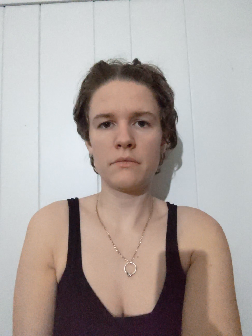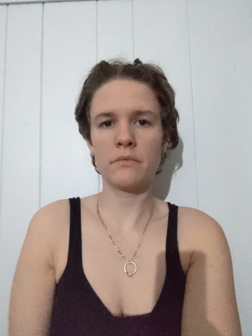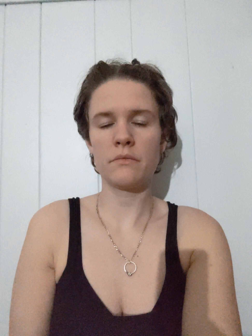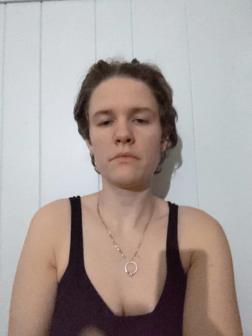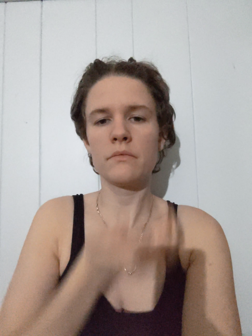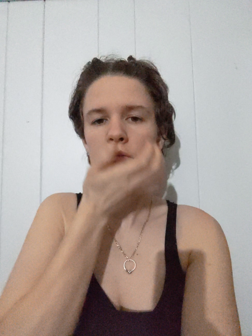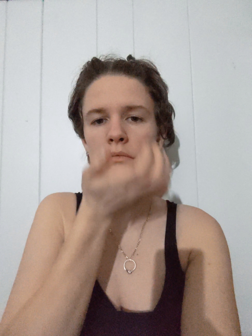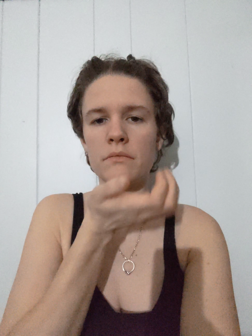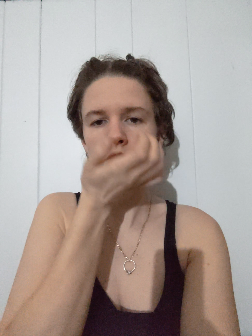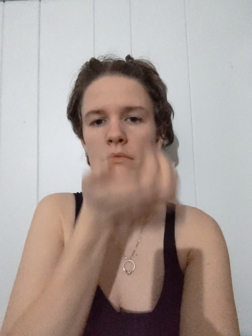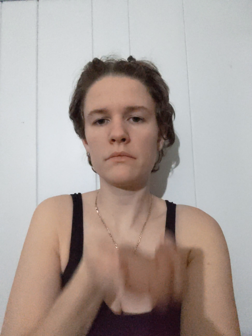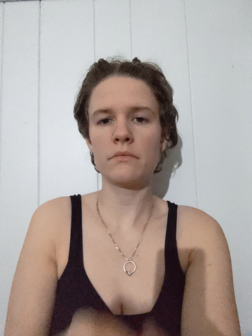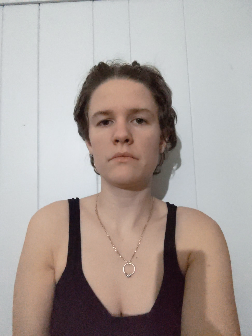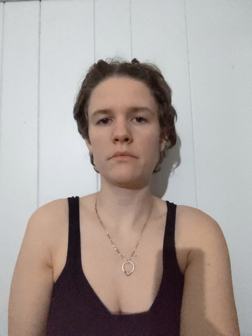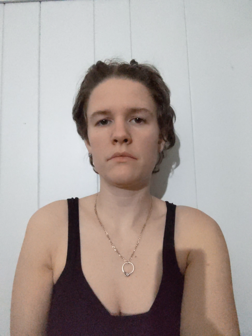grass